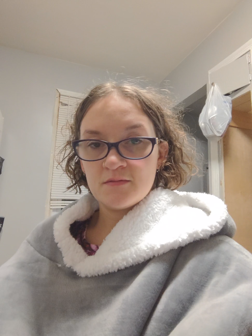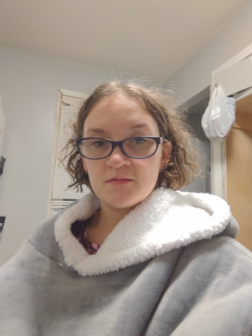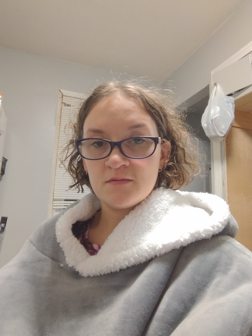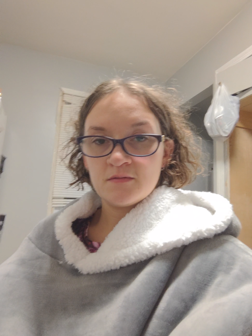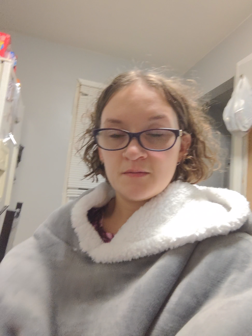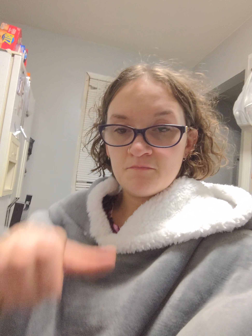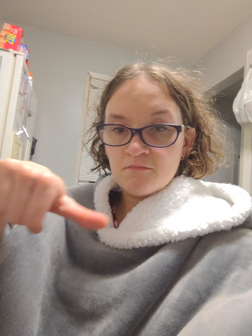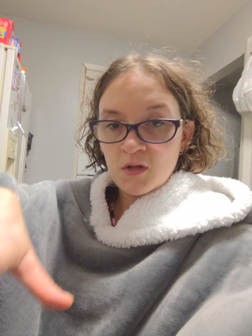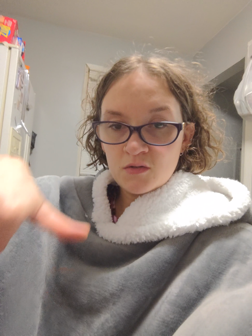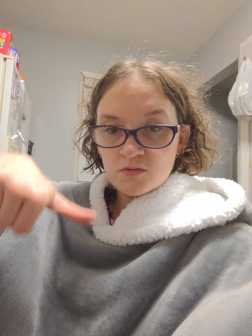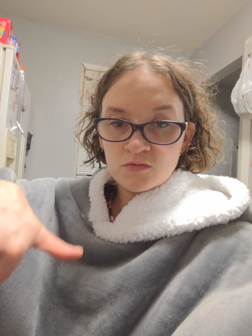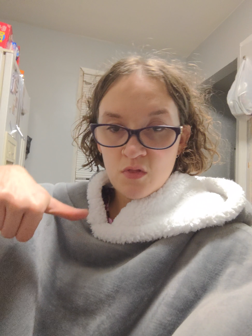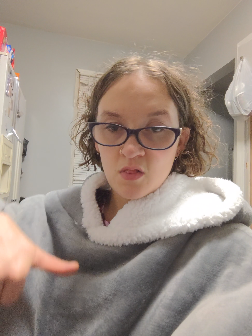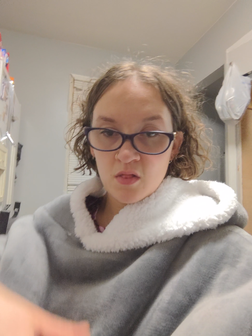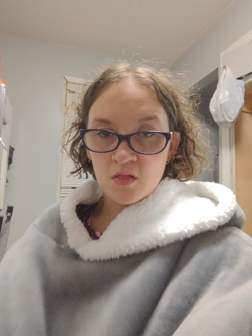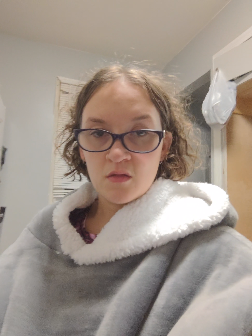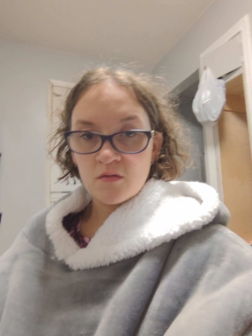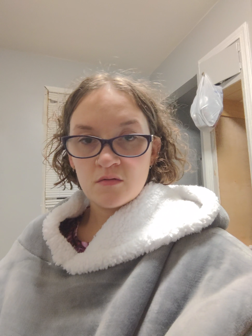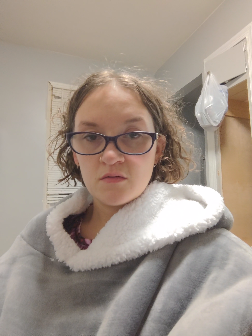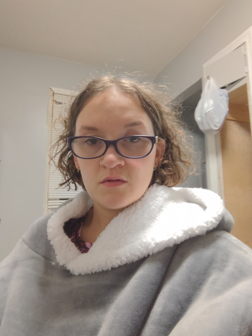puzzle